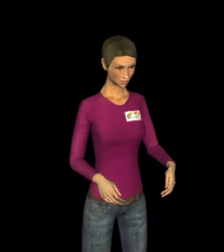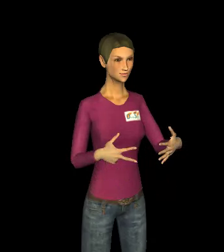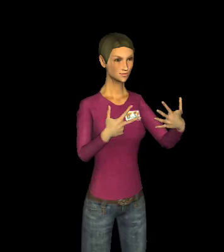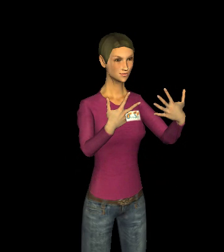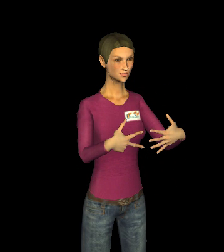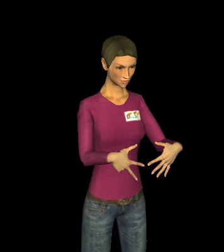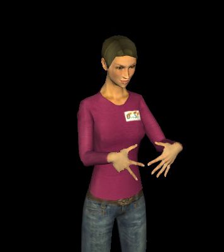18